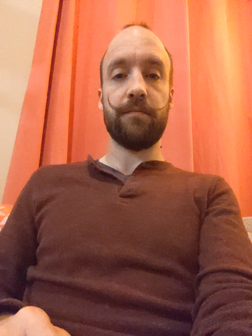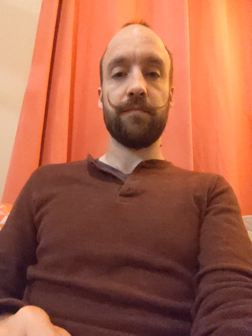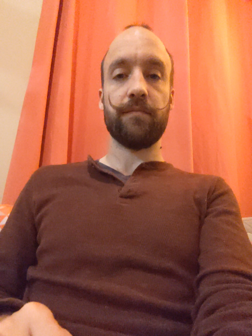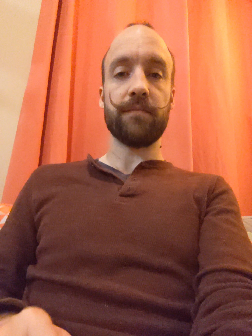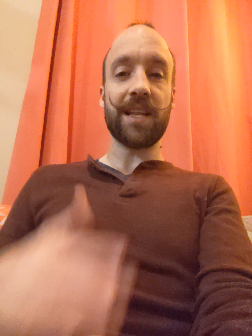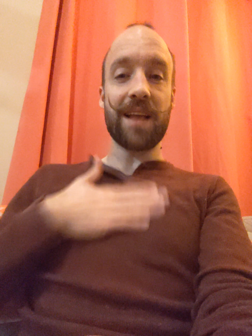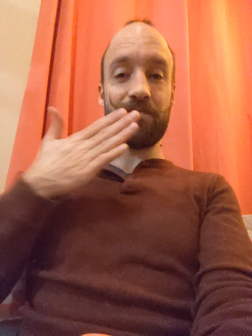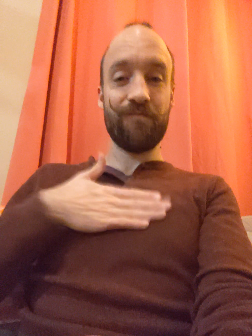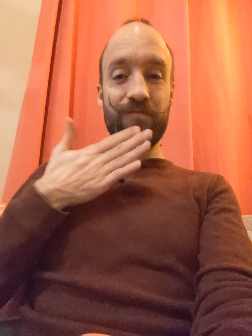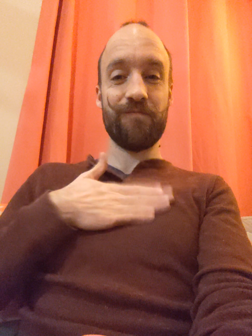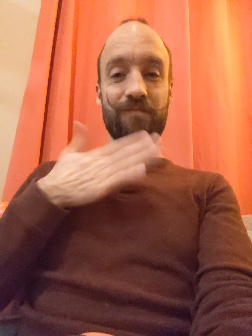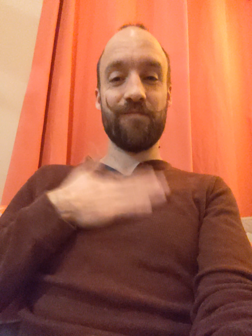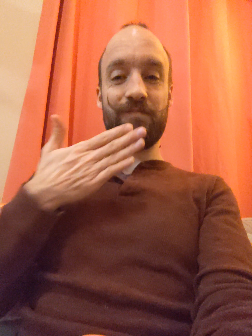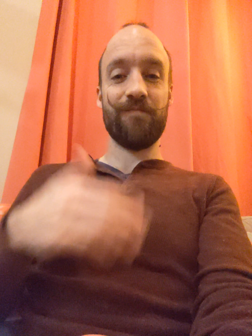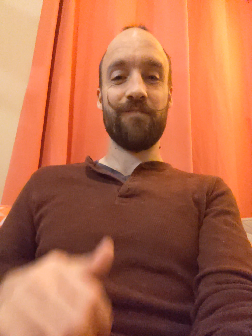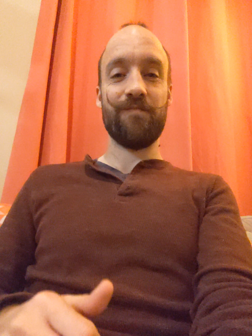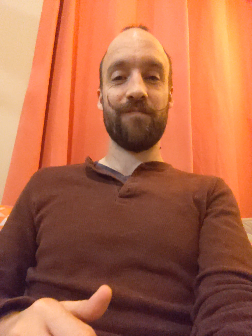happy